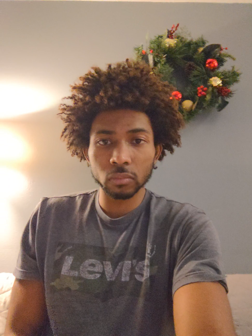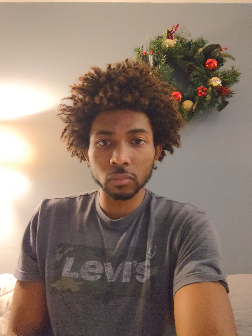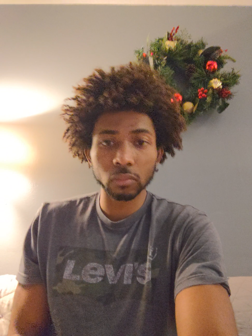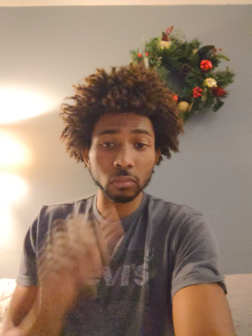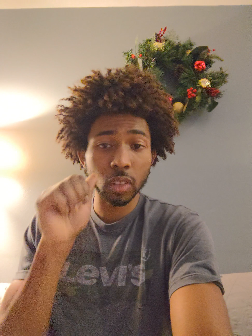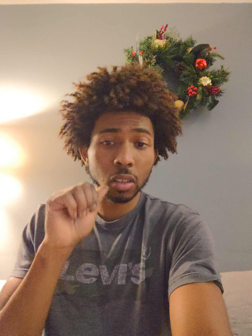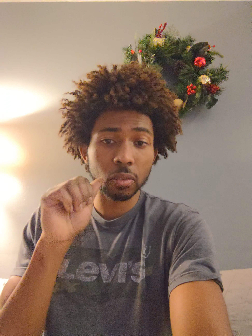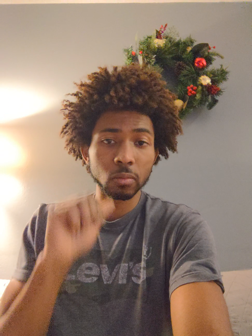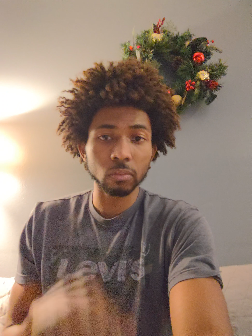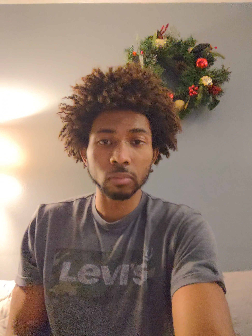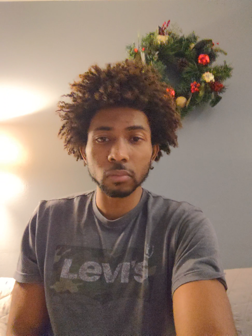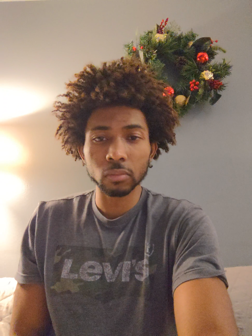aunt